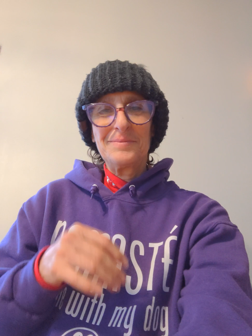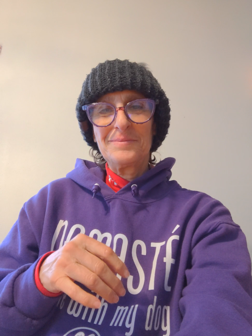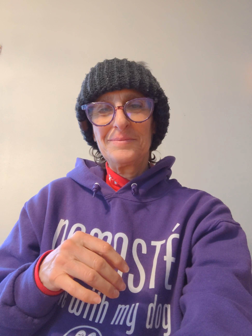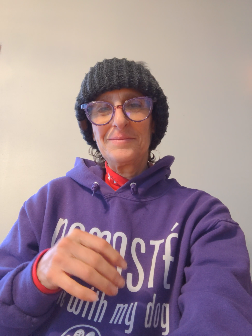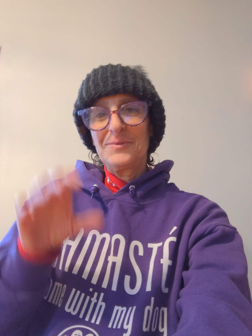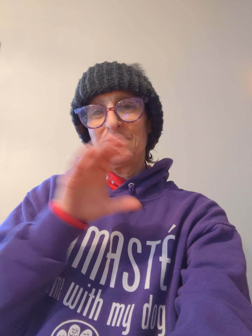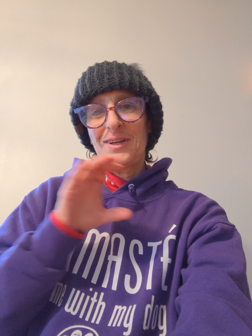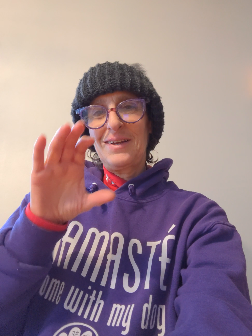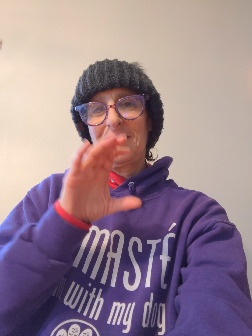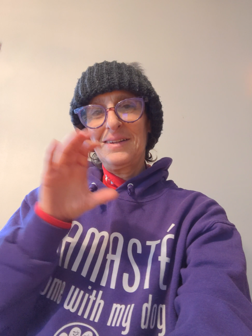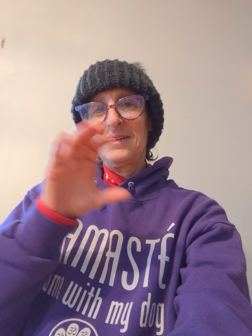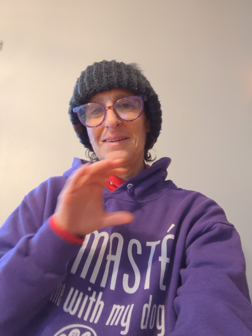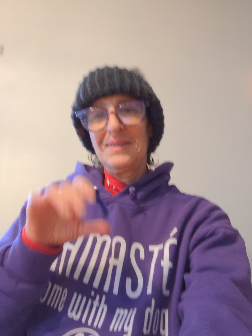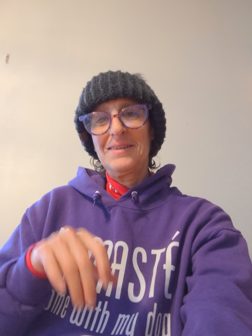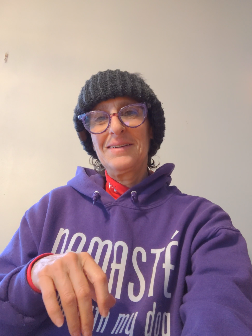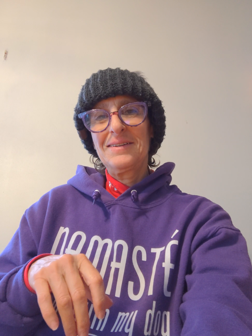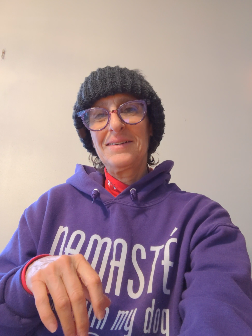chocolate